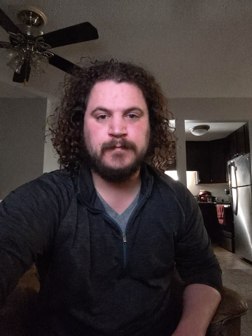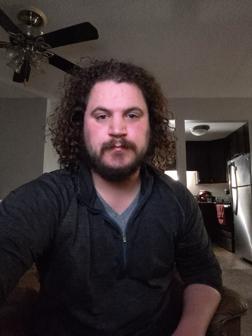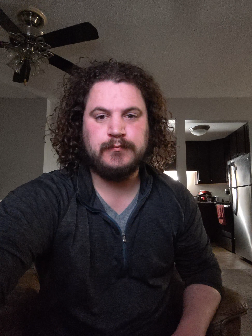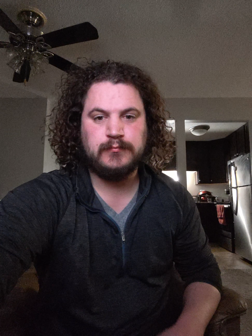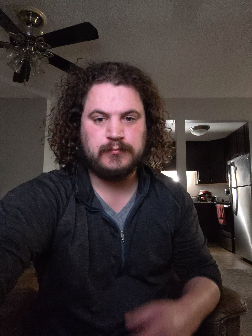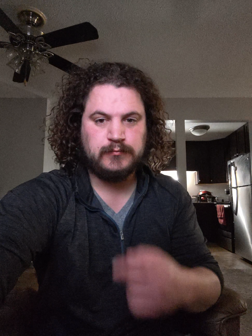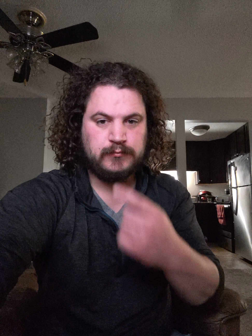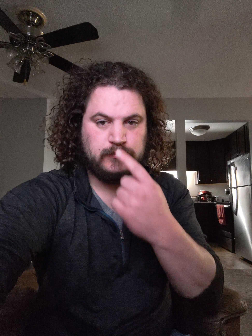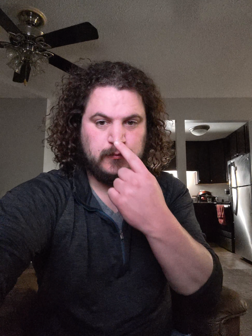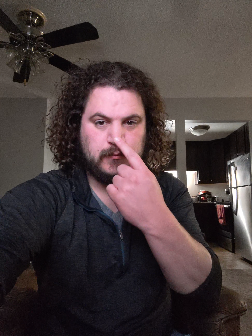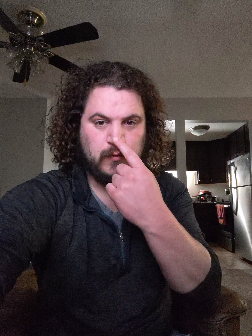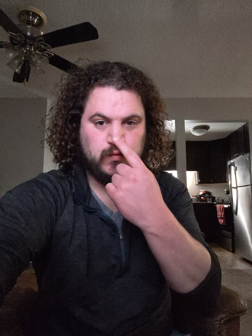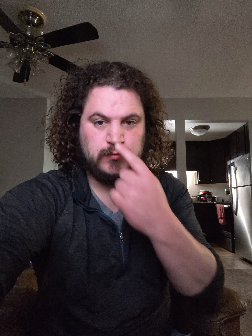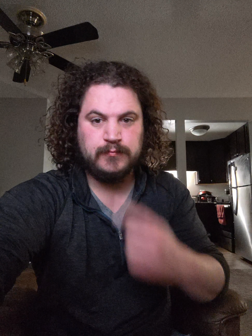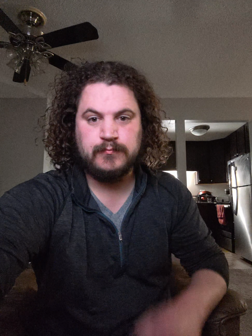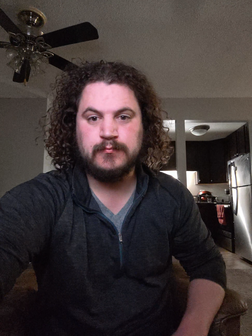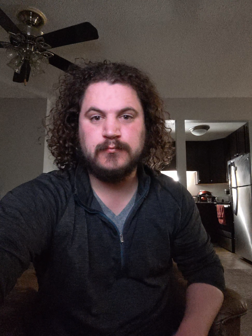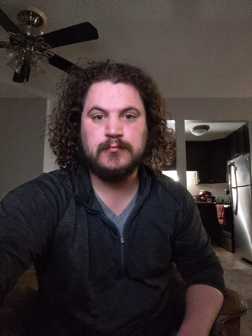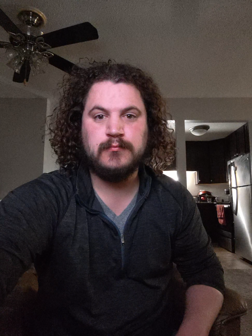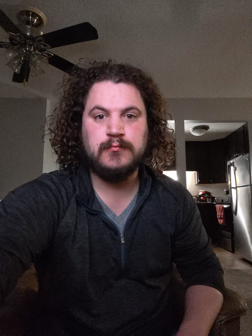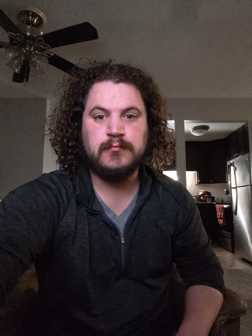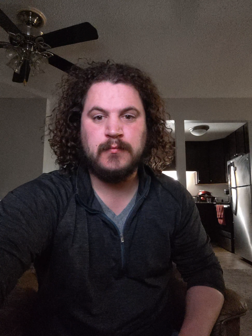nose